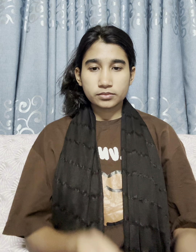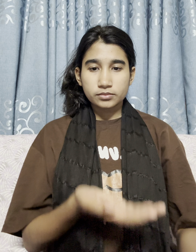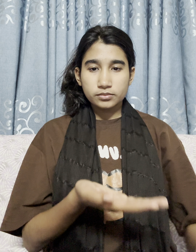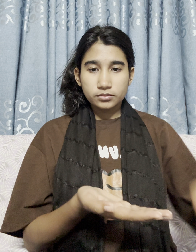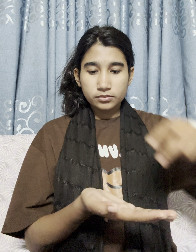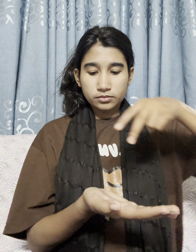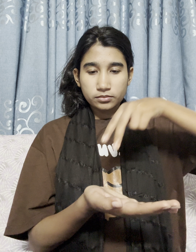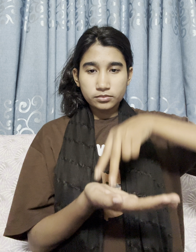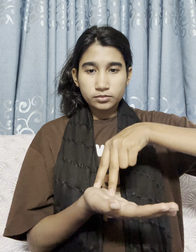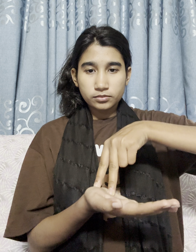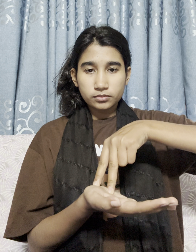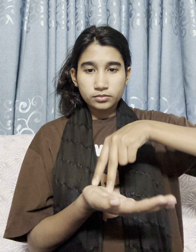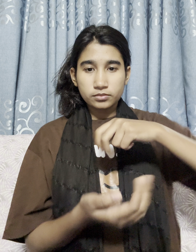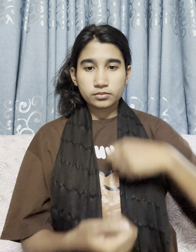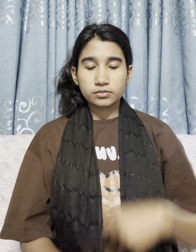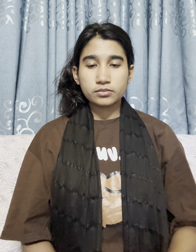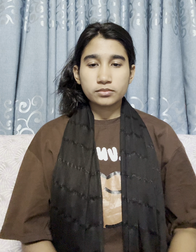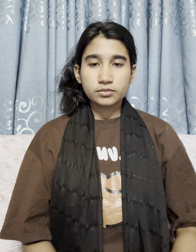দাঁড়াও